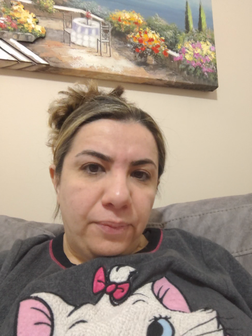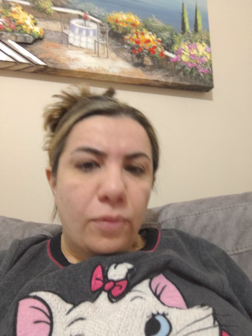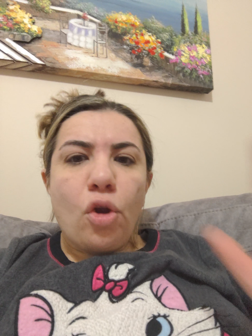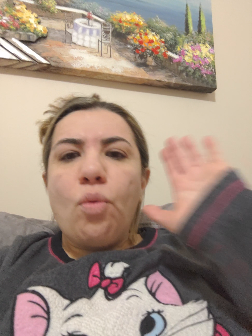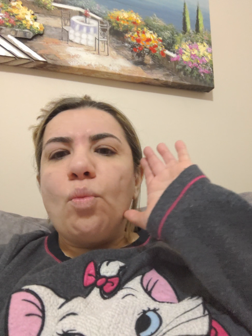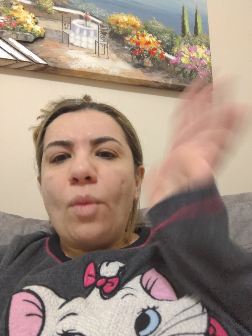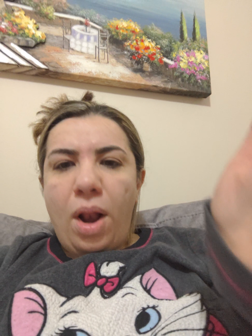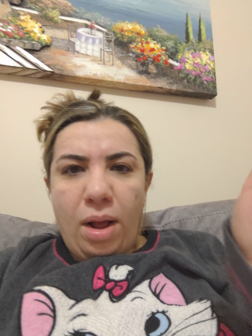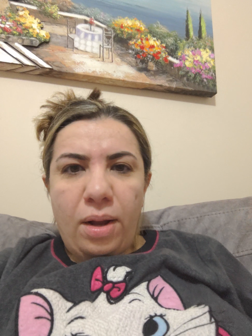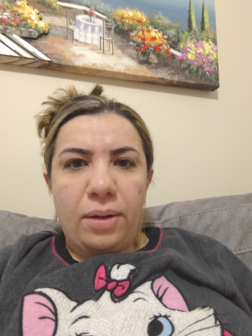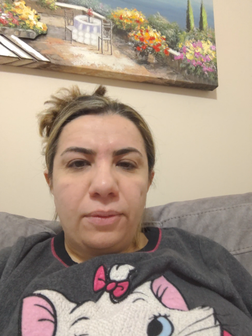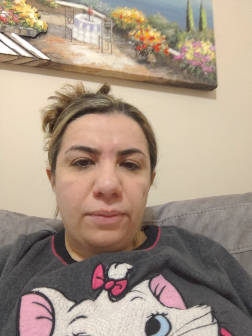will